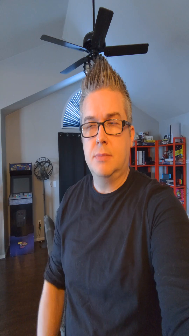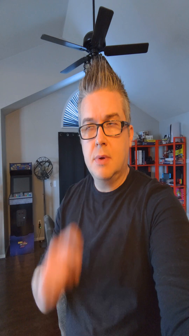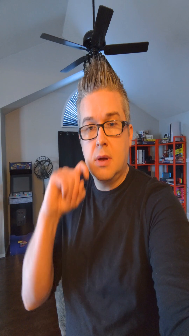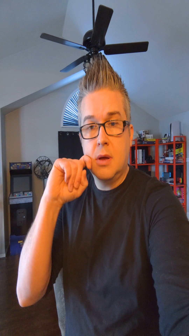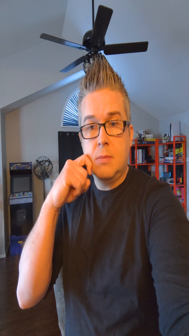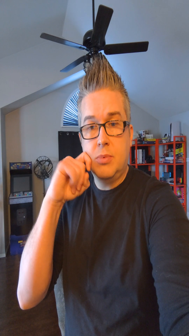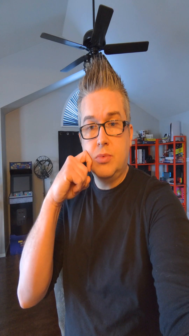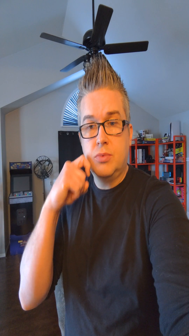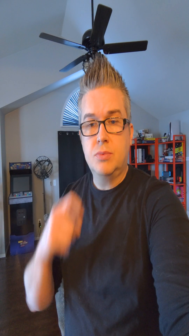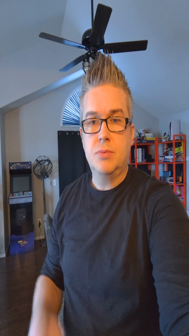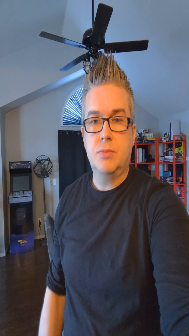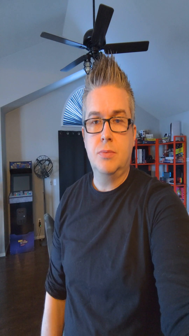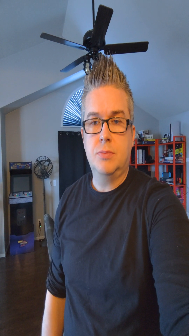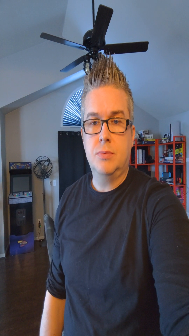apple